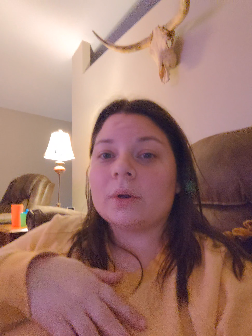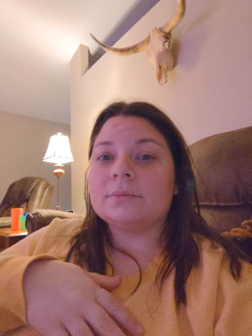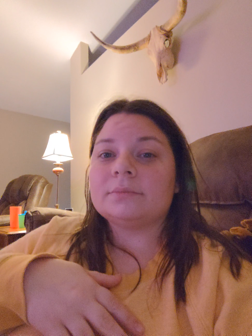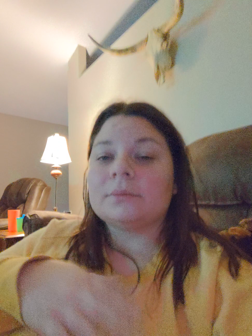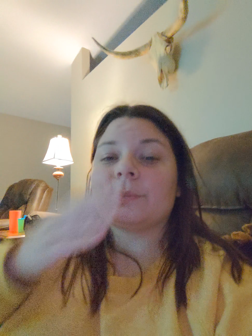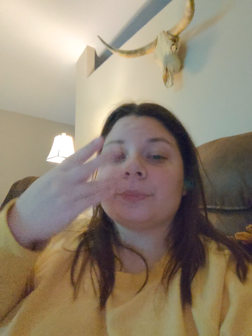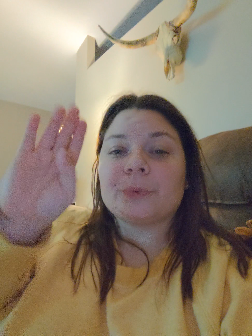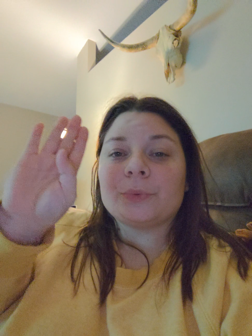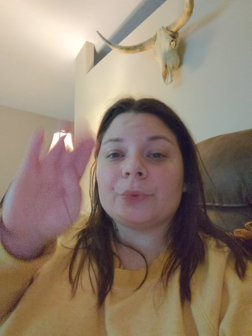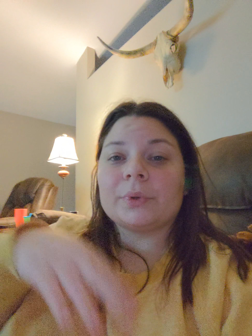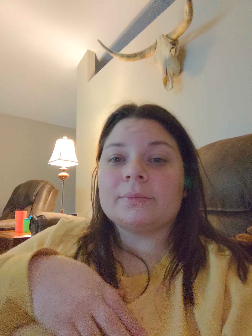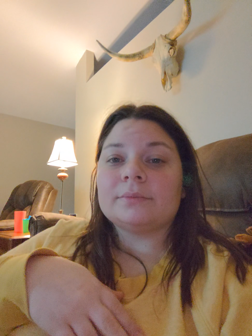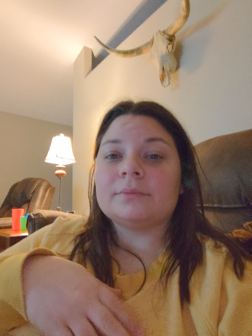blue